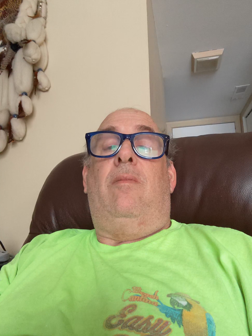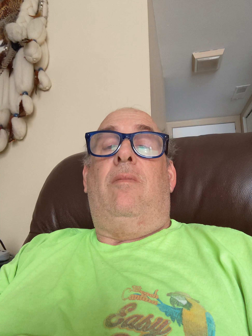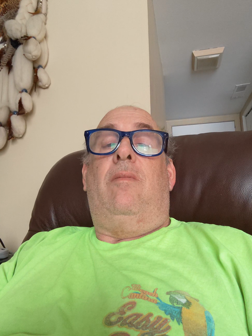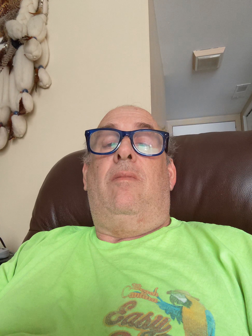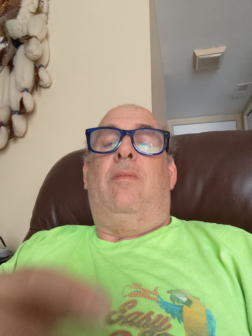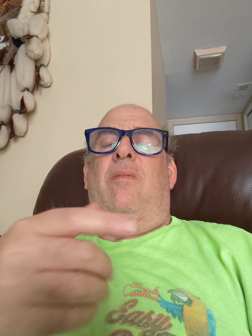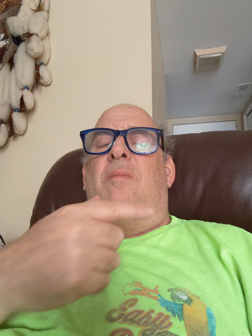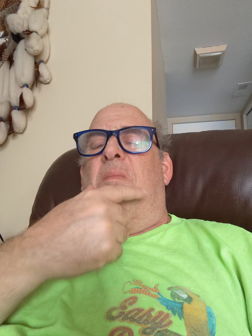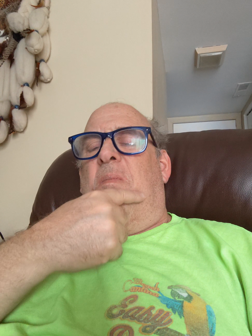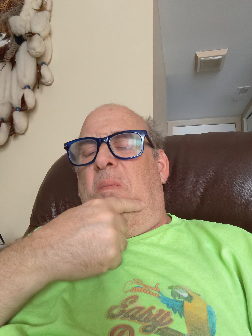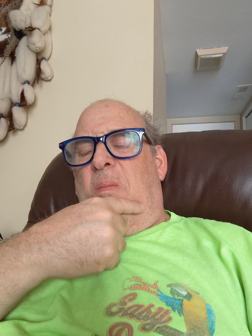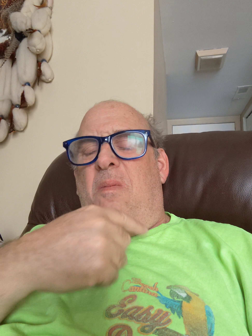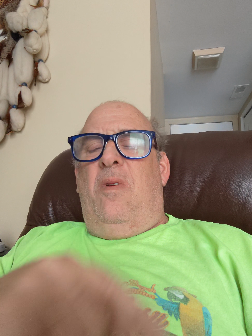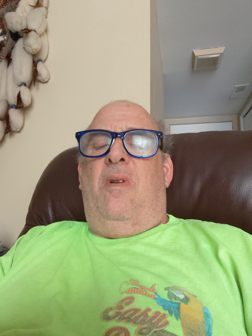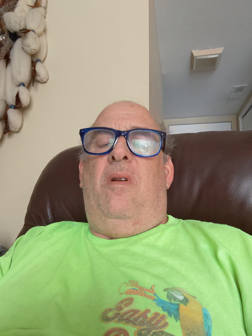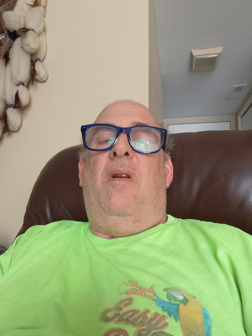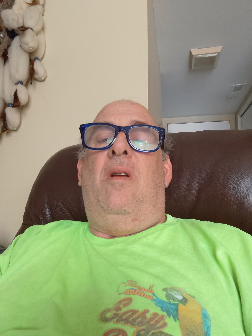sad